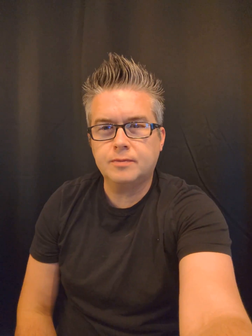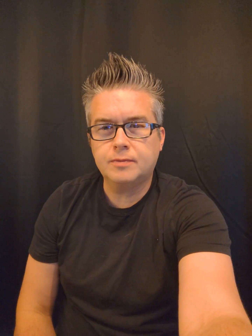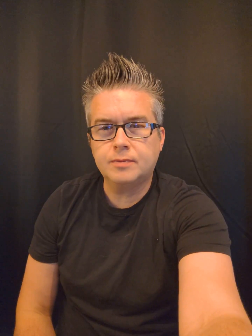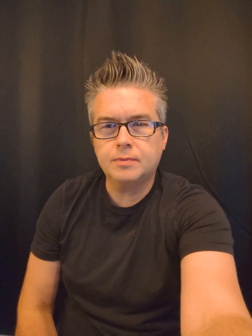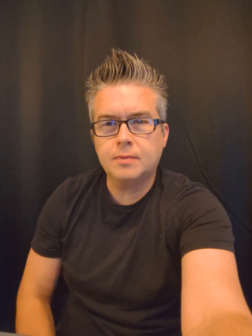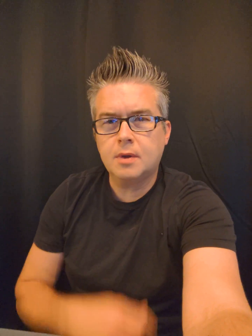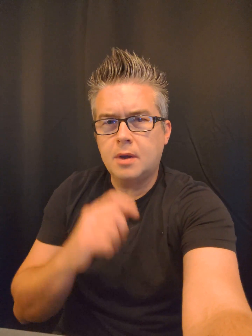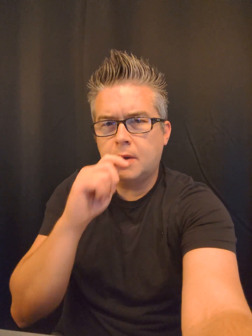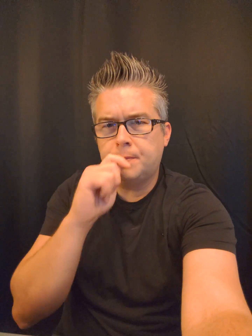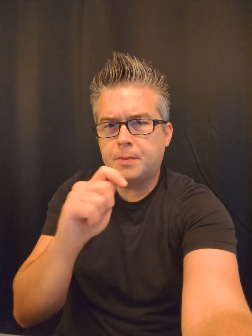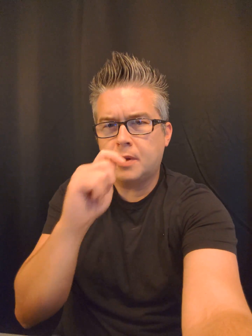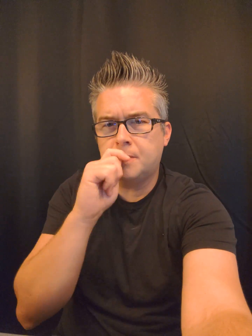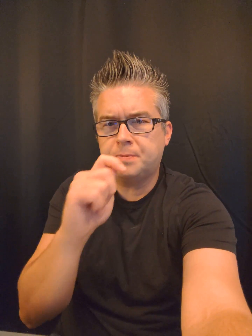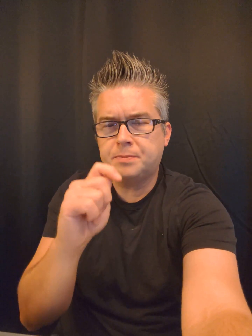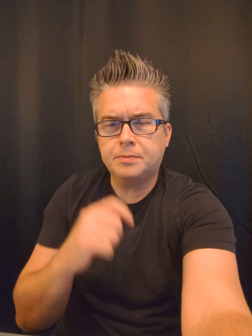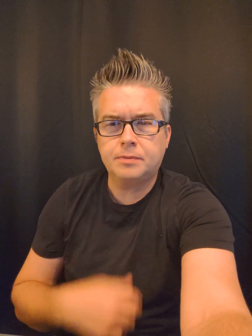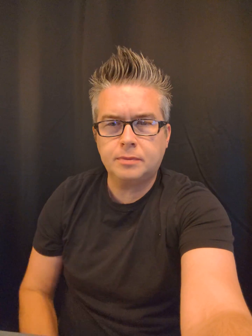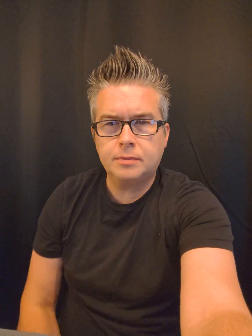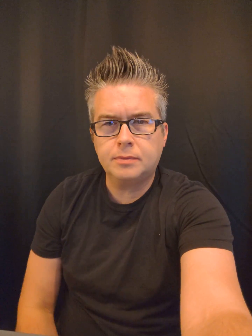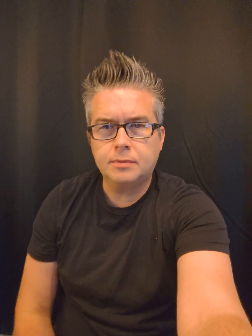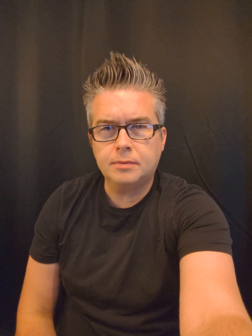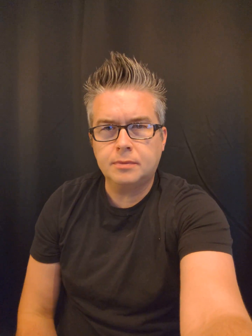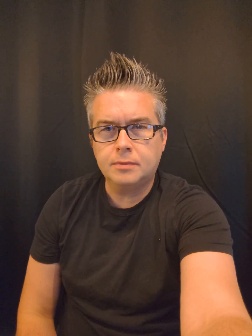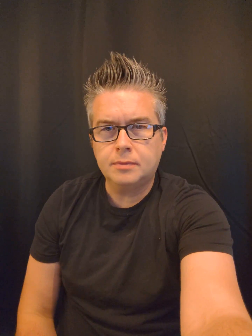popsicle